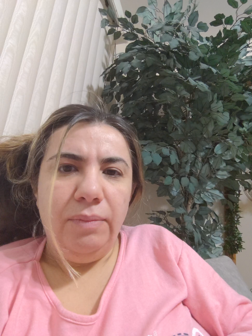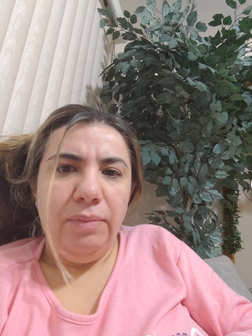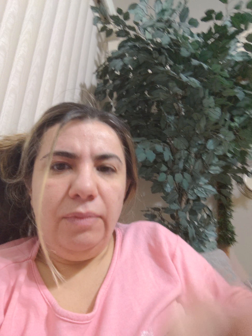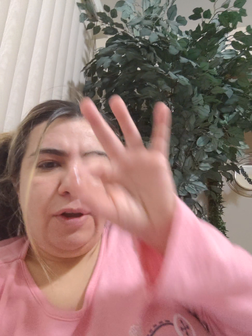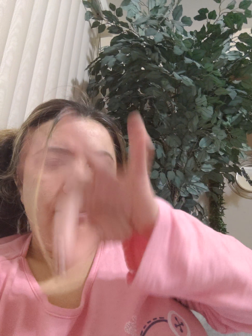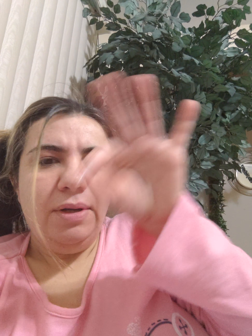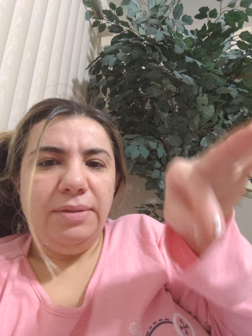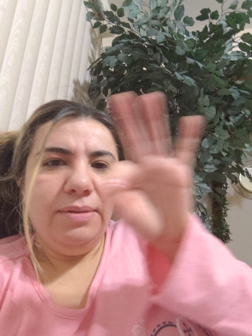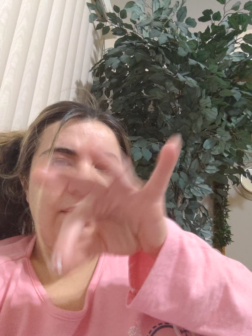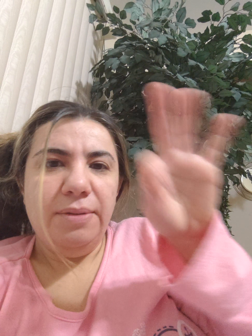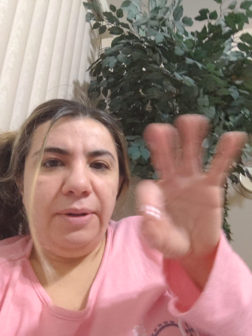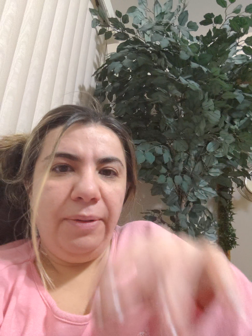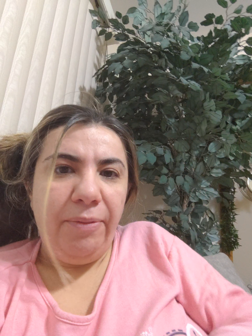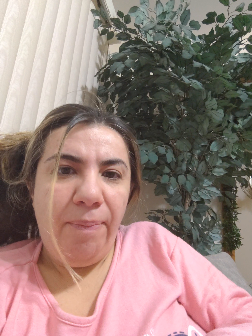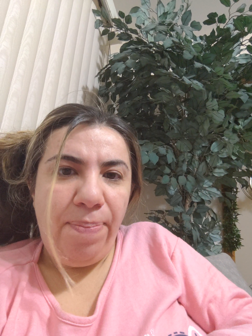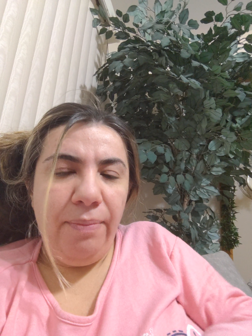french fries